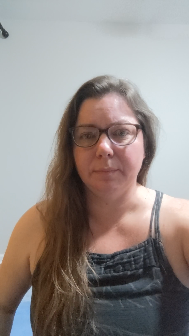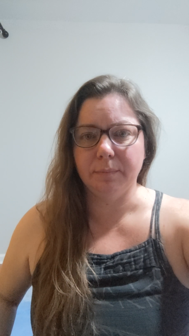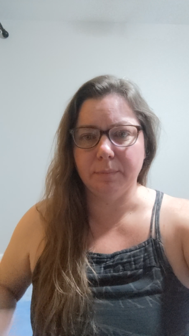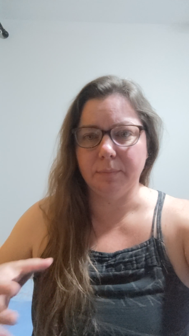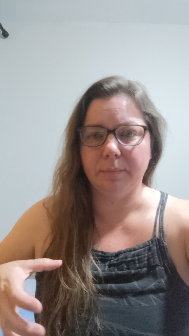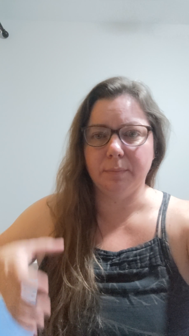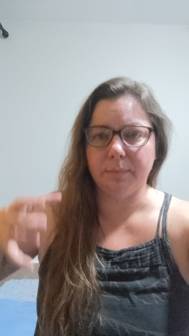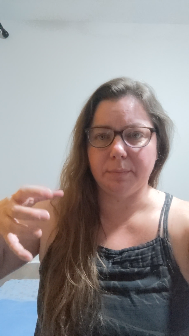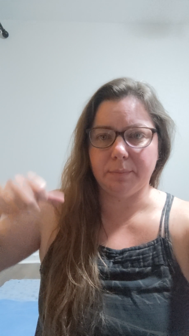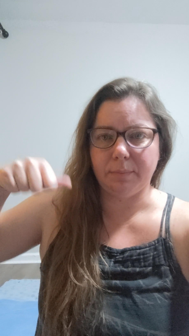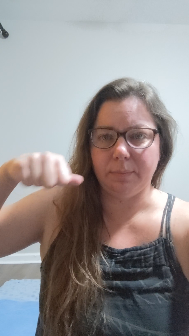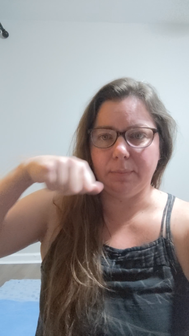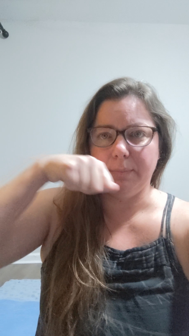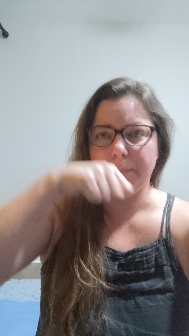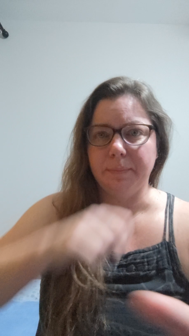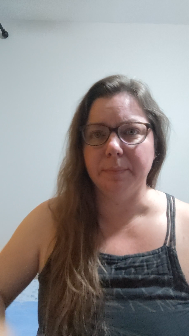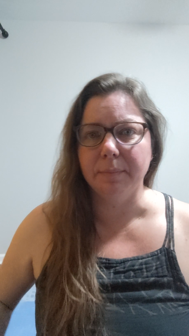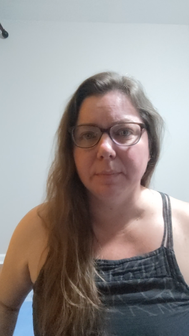bucket